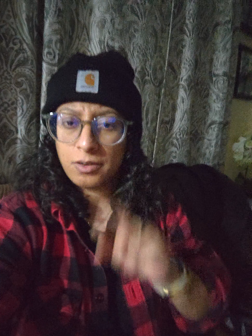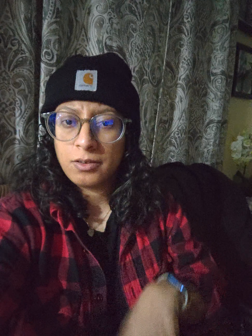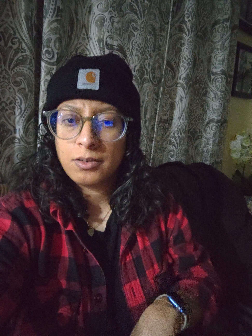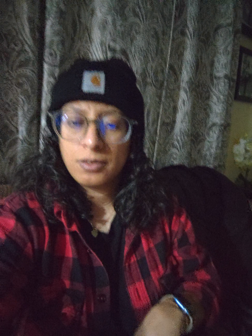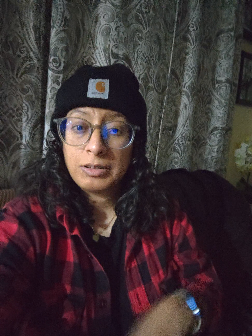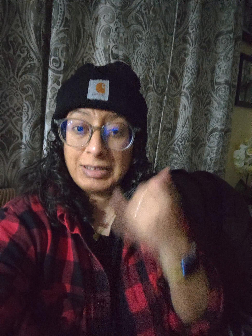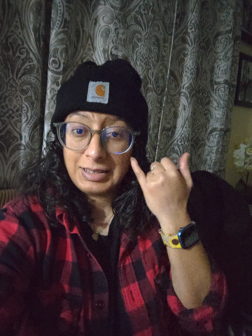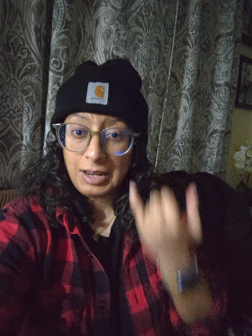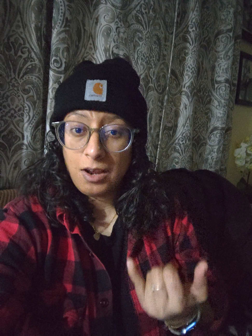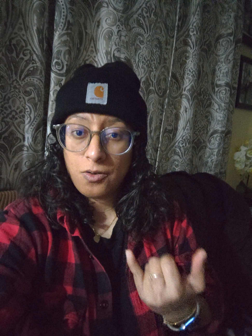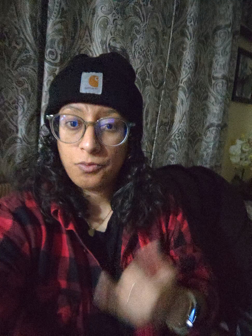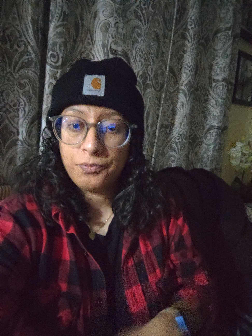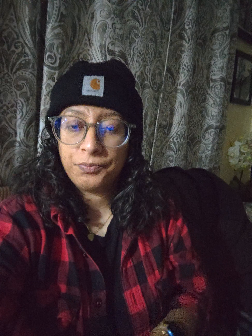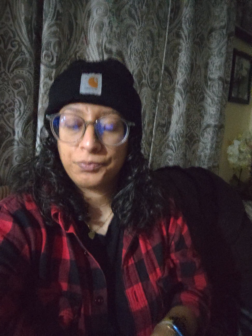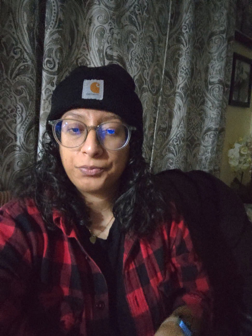now